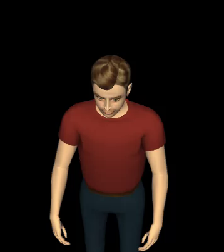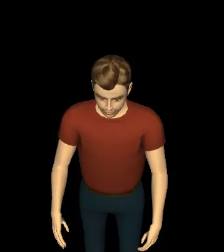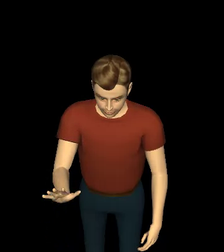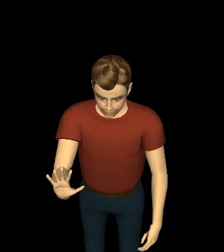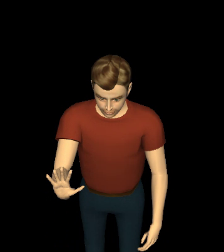5